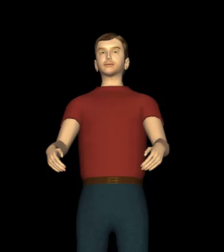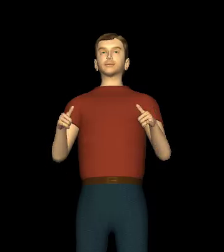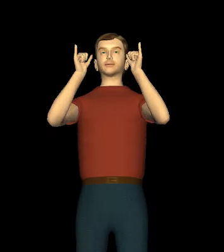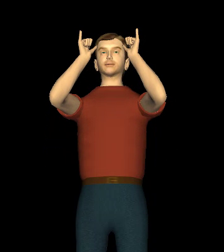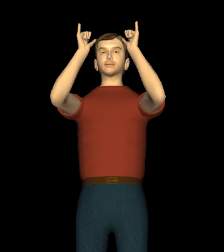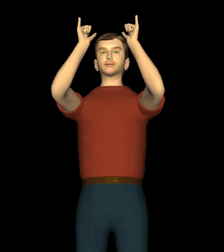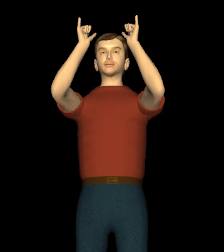لحم بقر